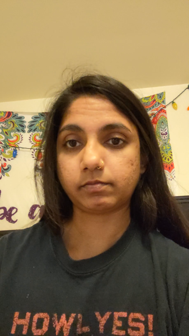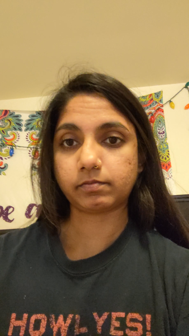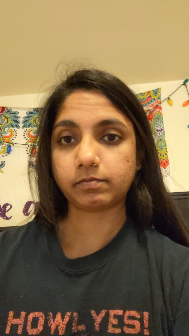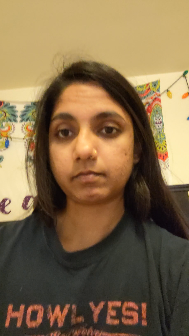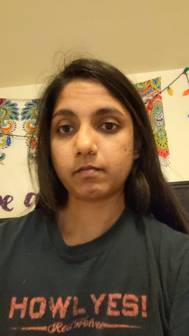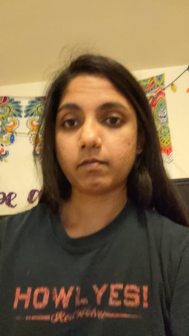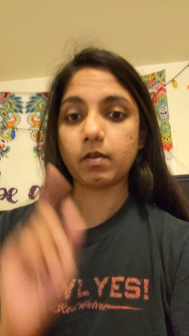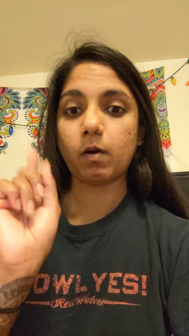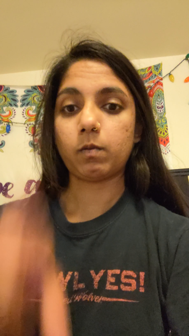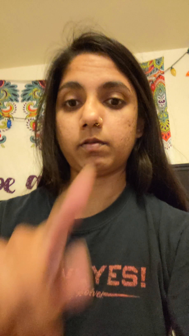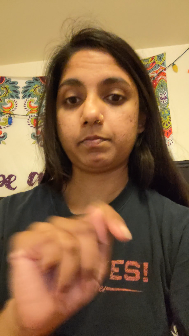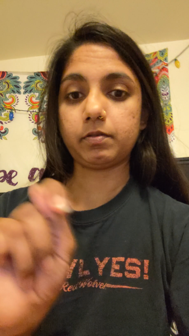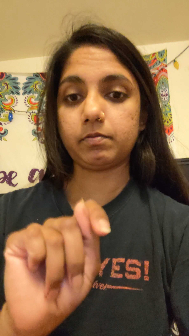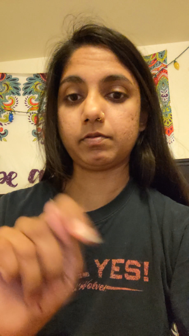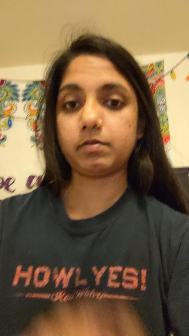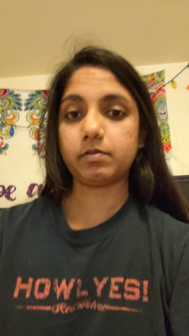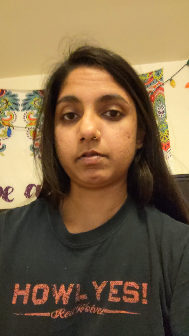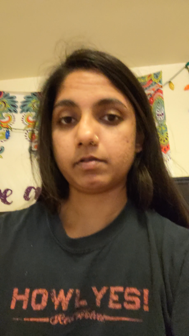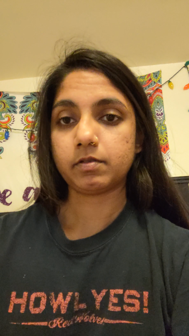go potty